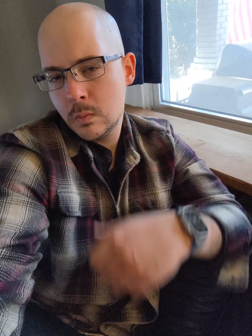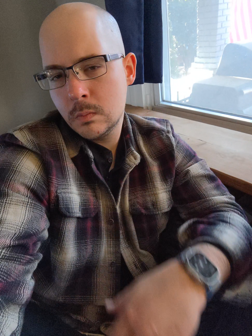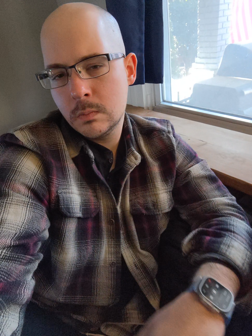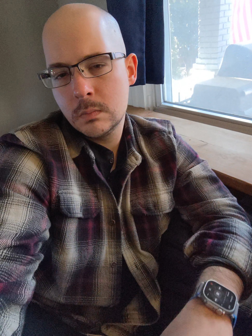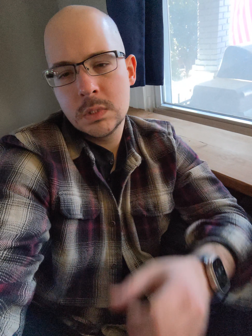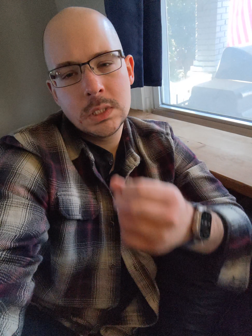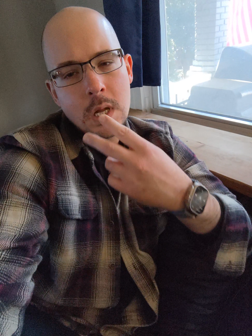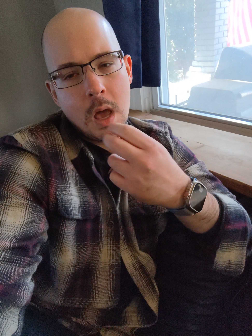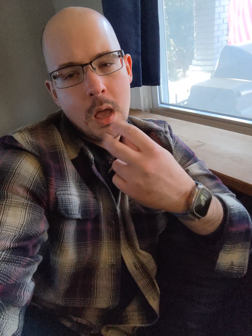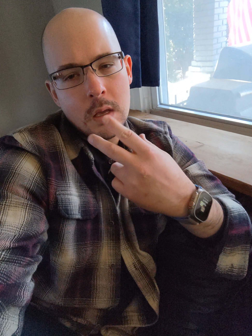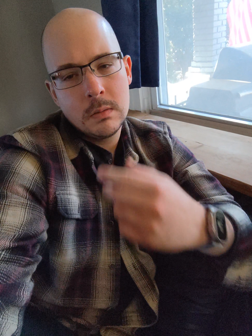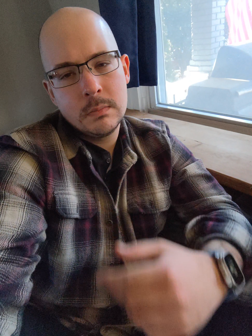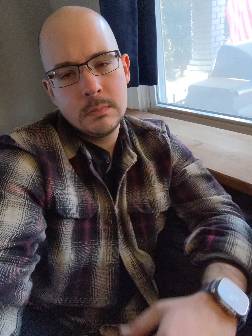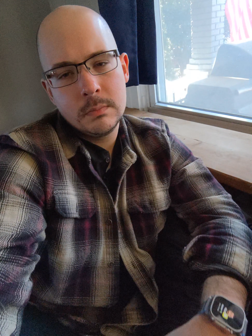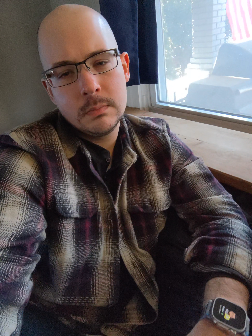snack